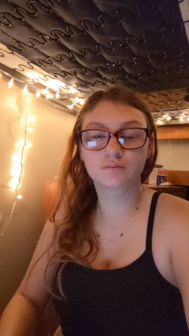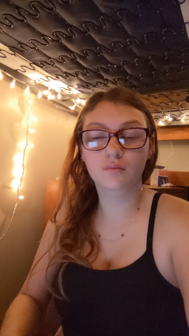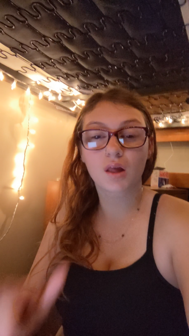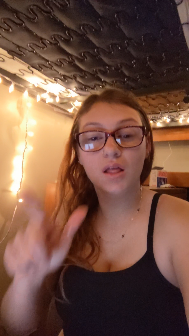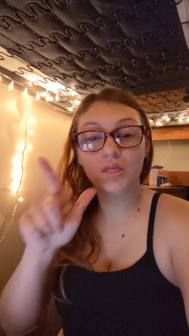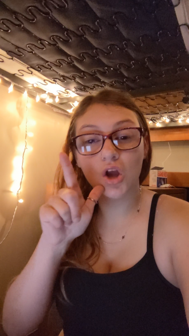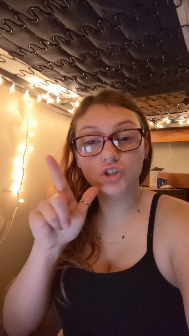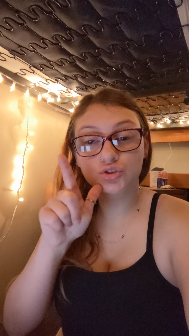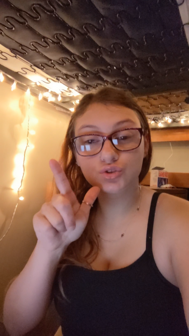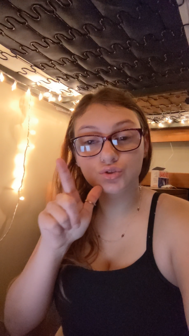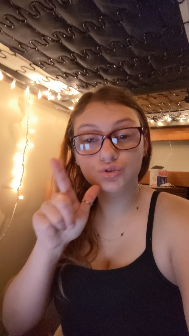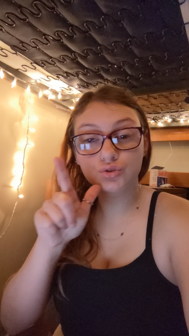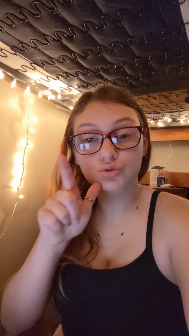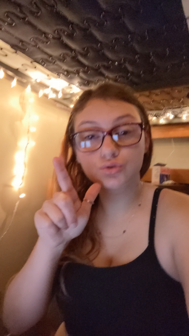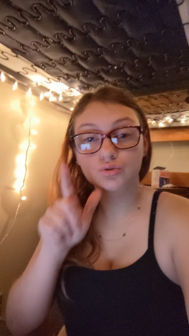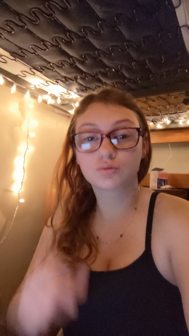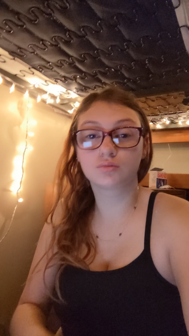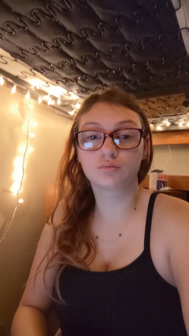lunch